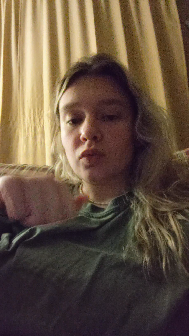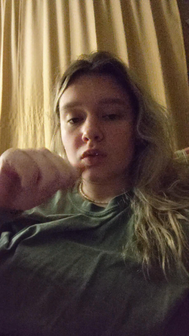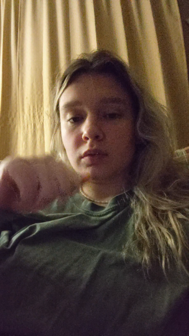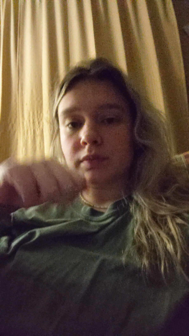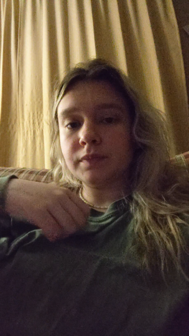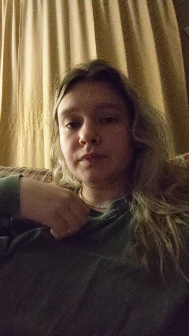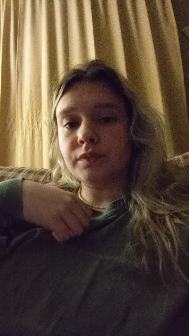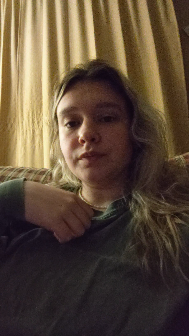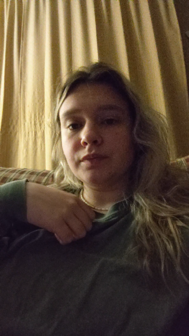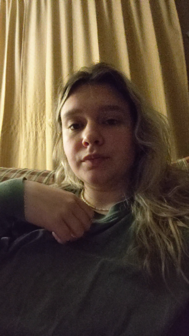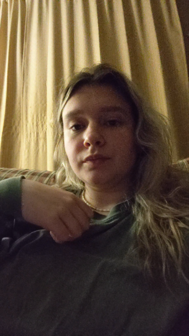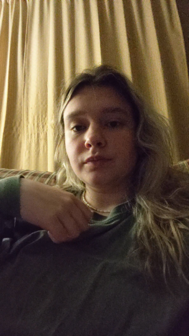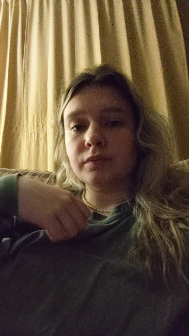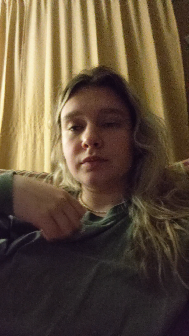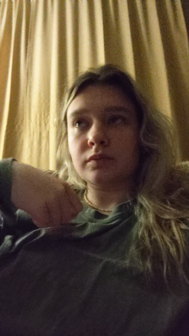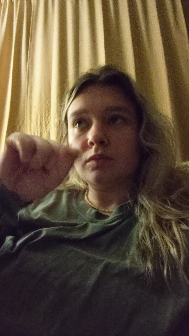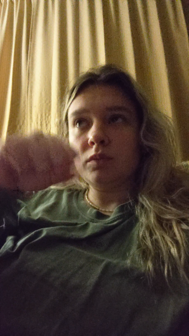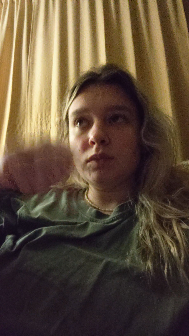motorcycle